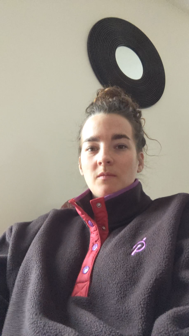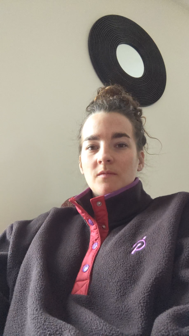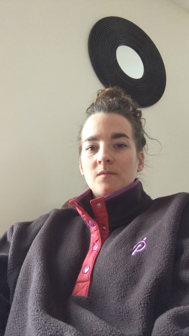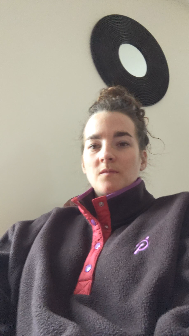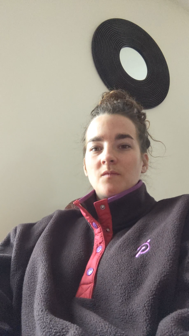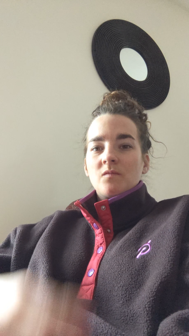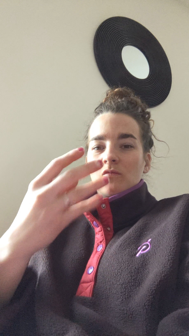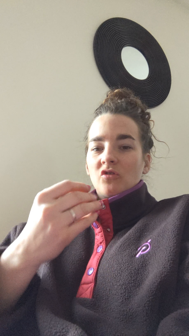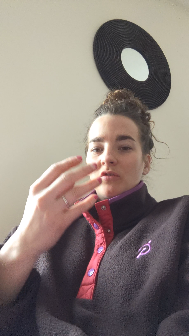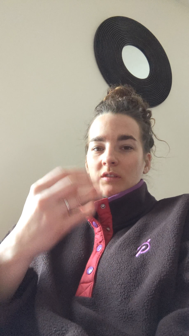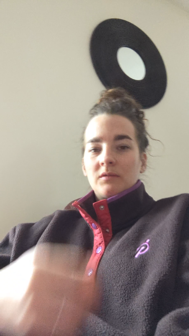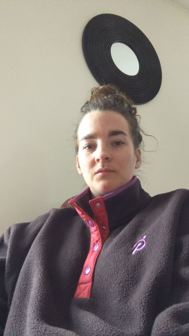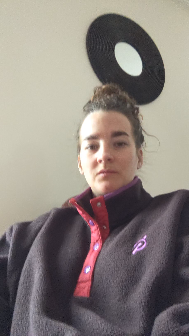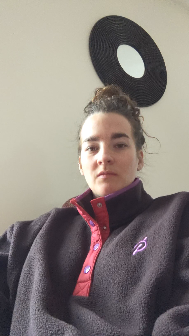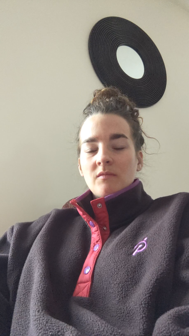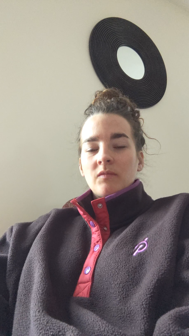gentle